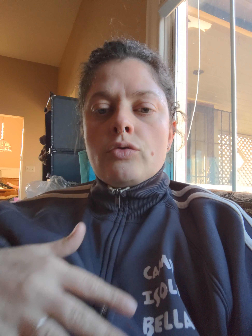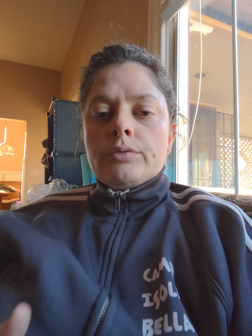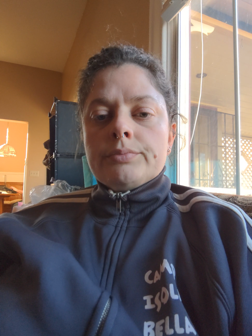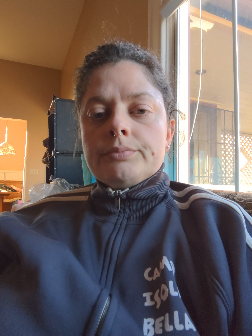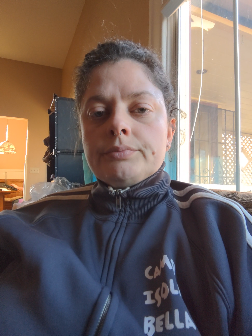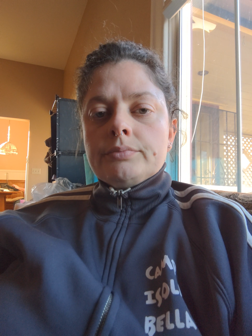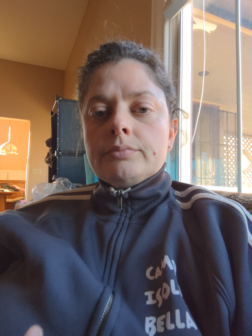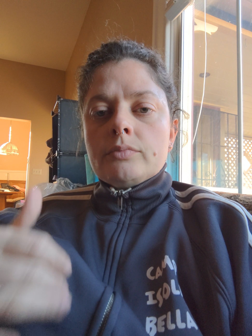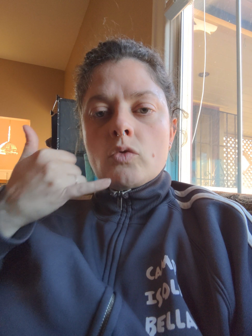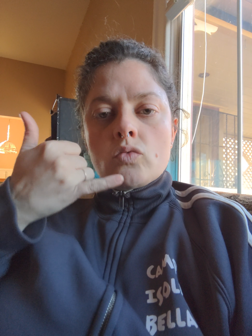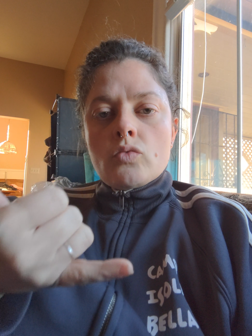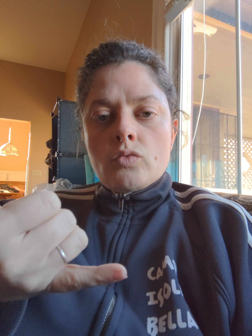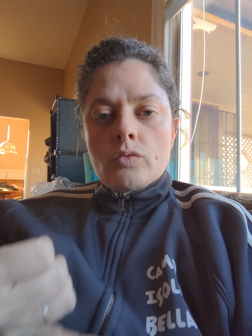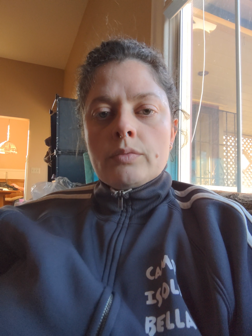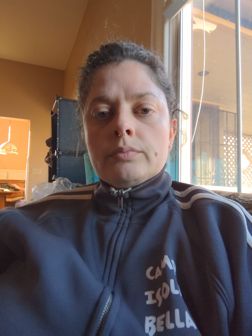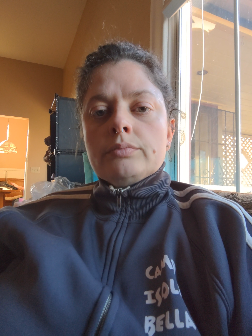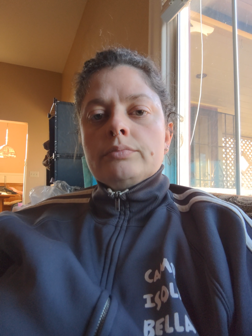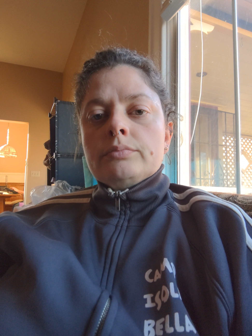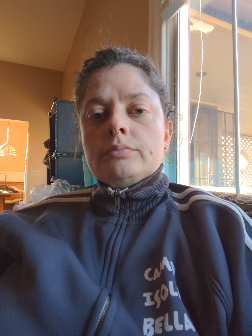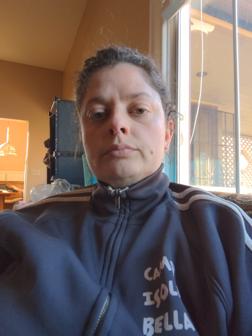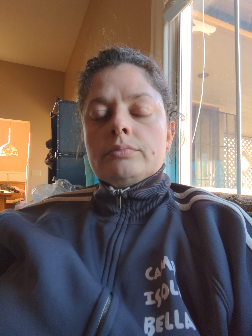call on the phone